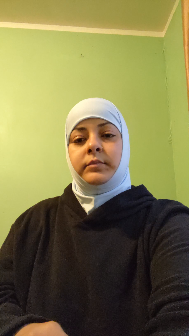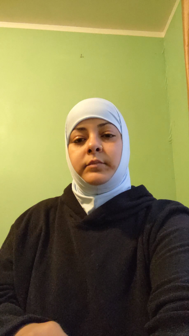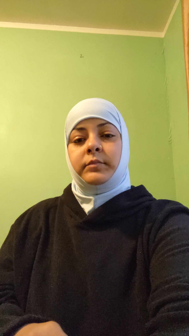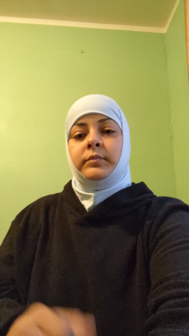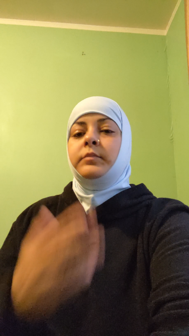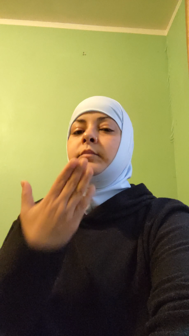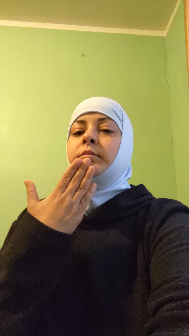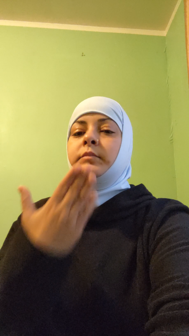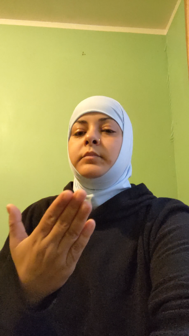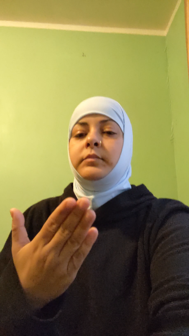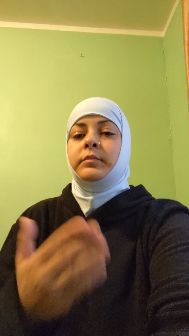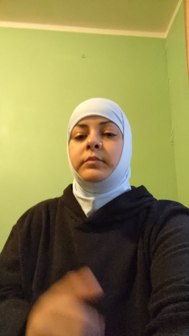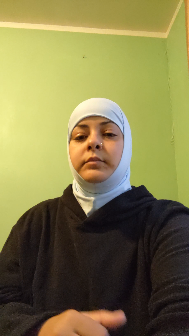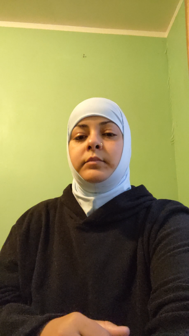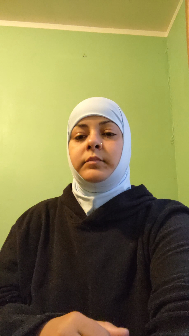good